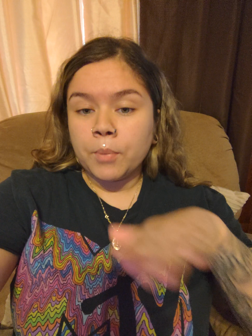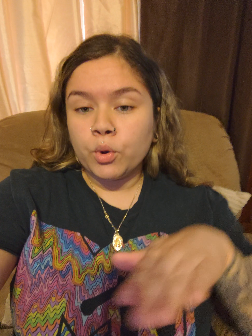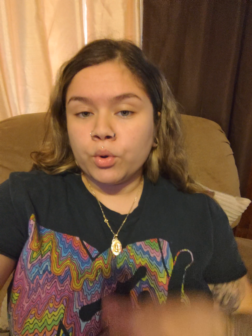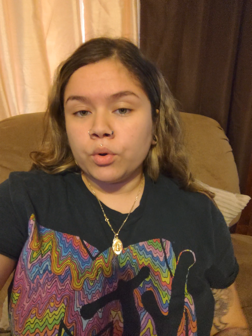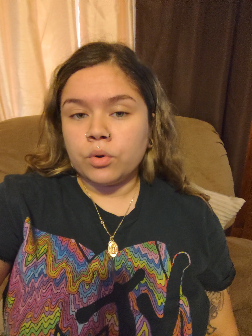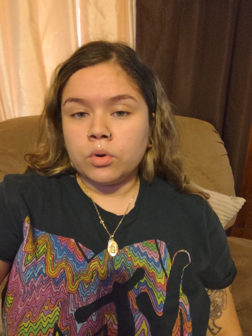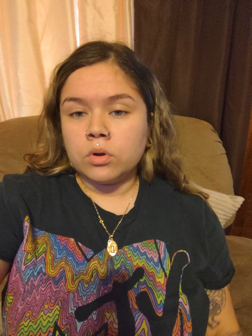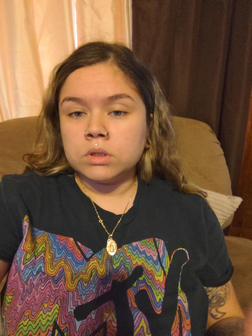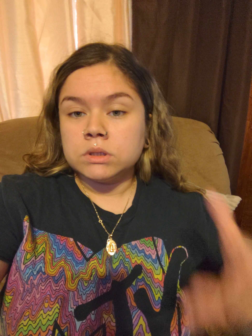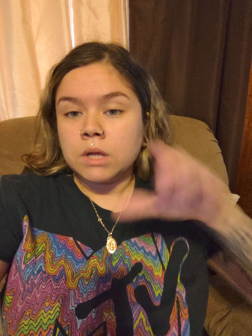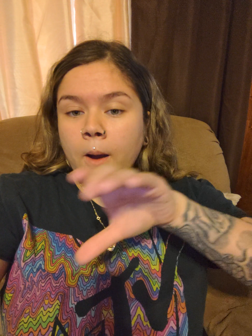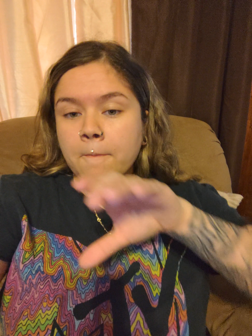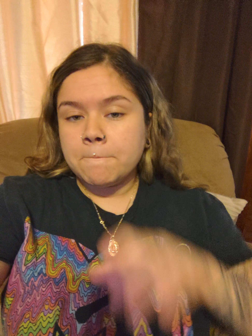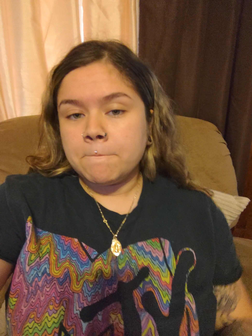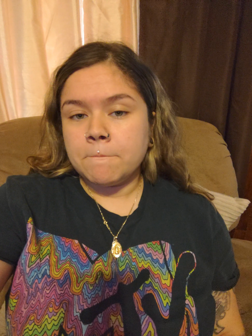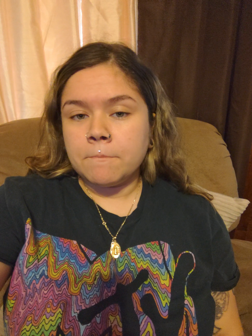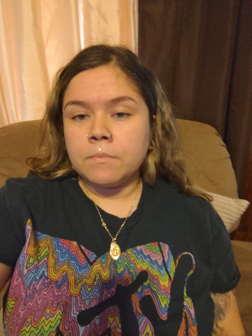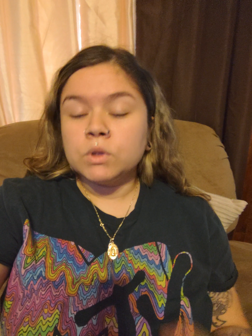dump